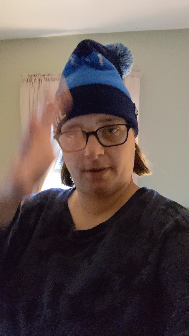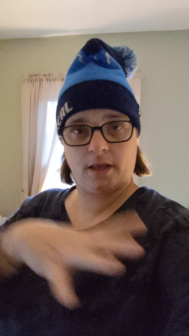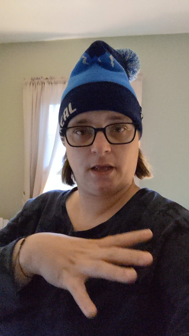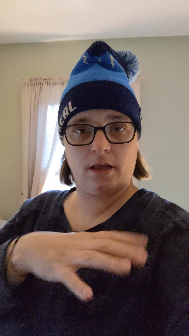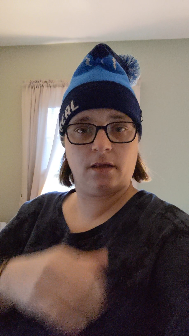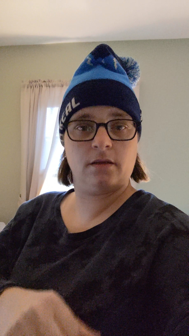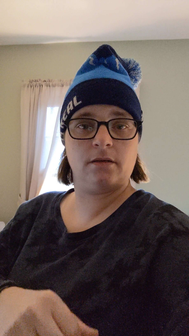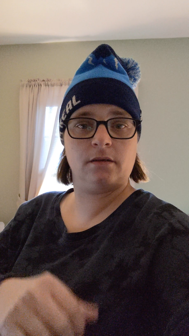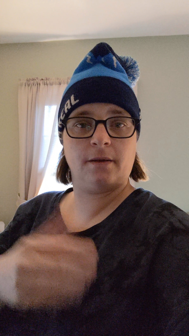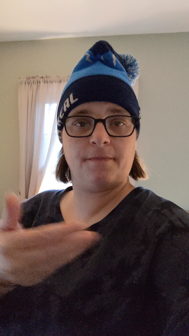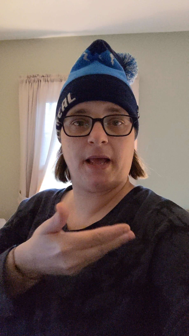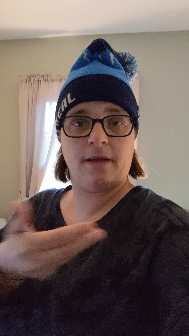baby